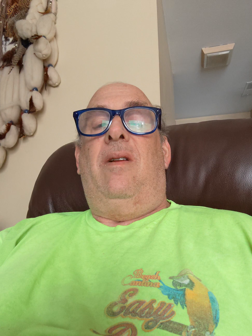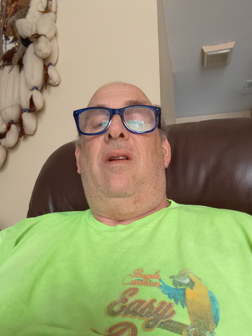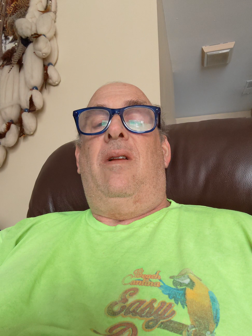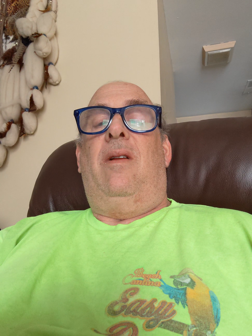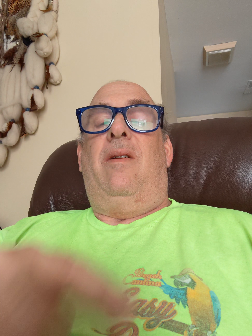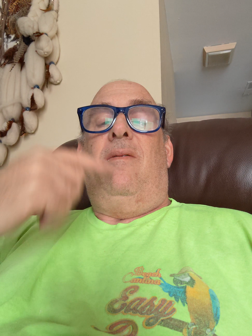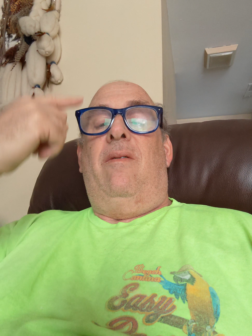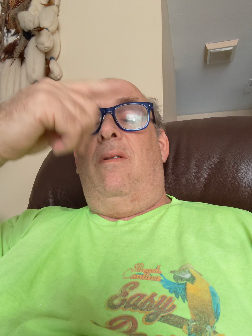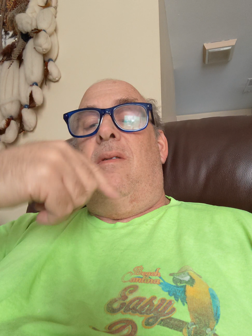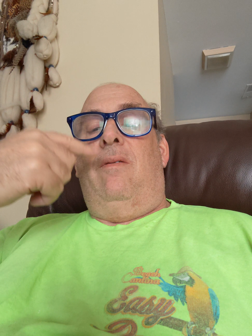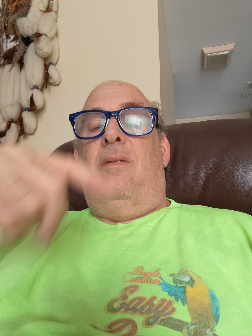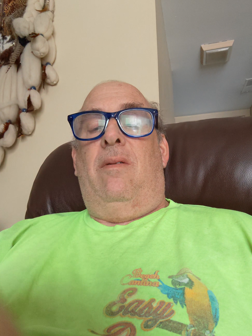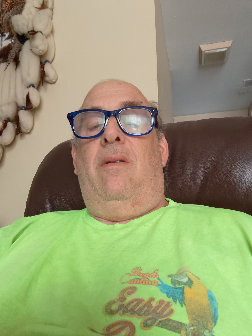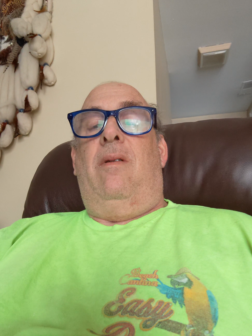face